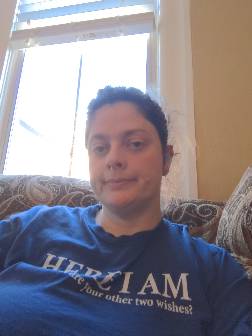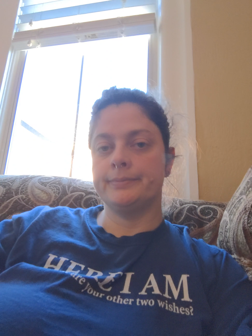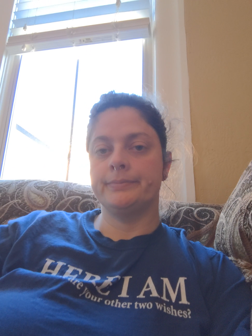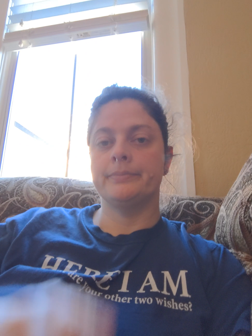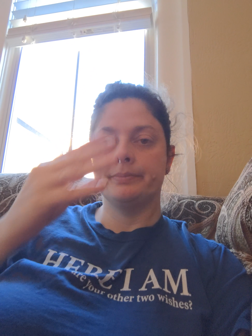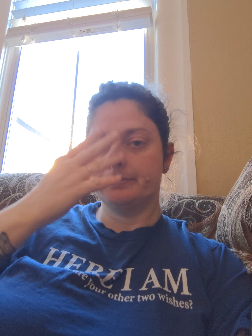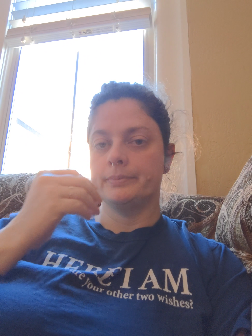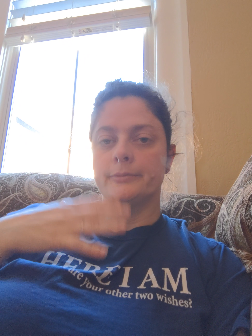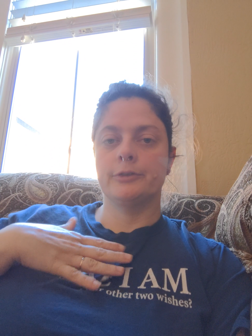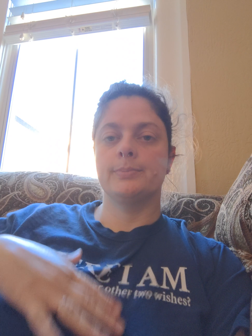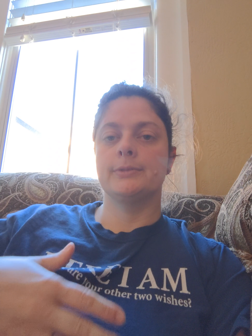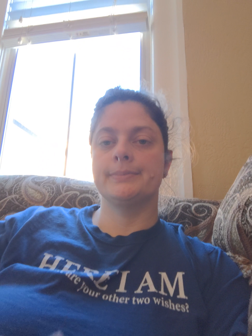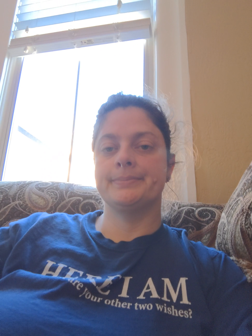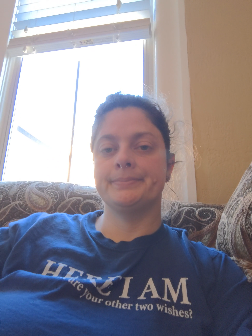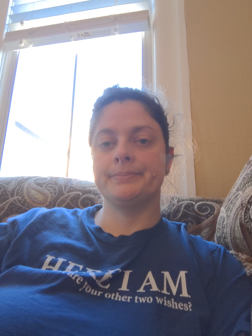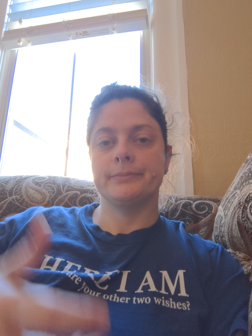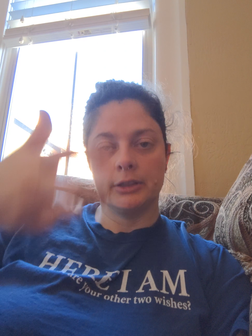pajamas